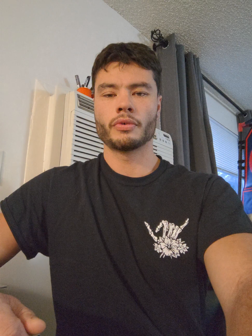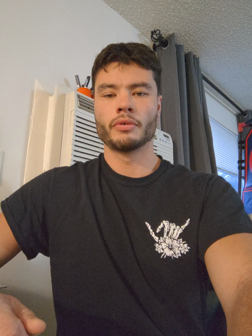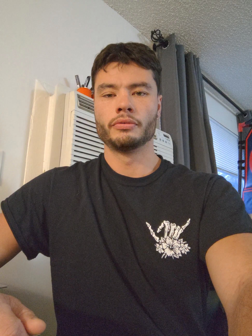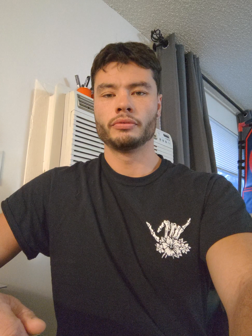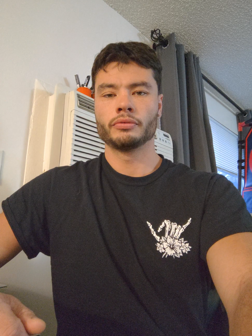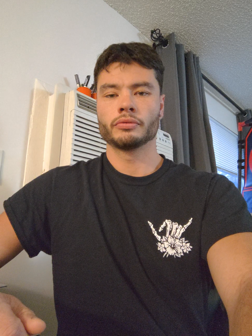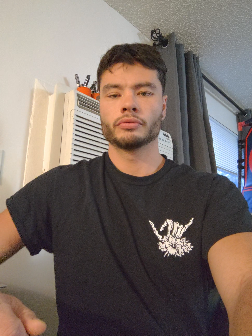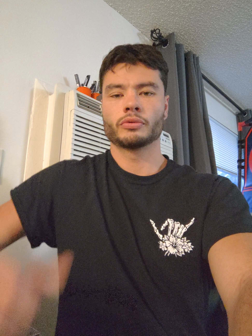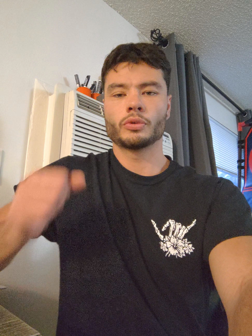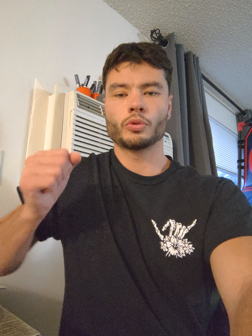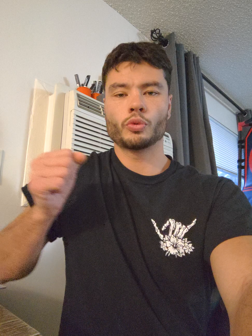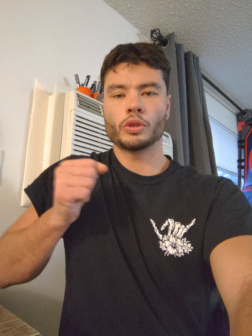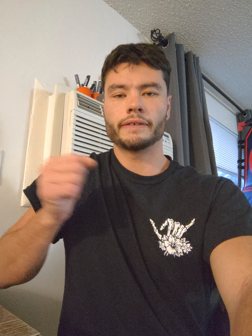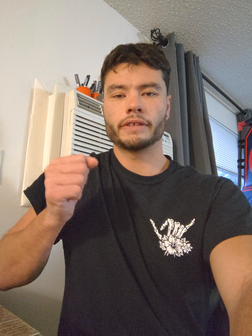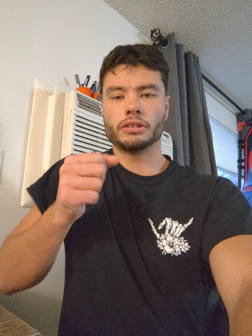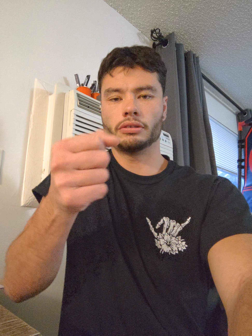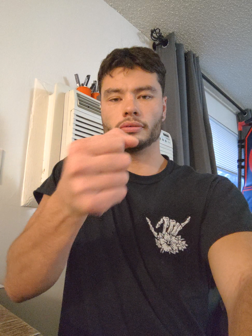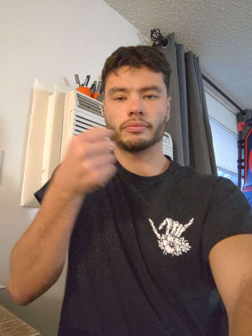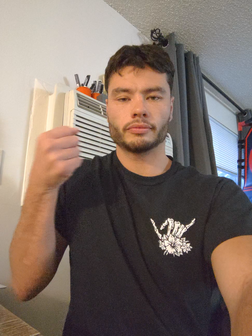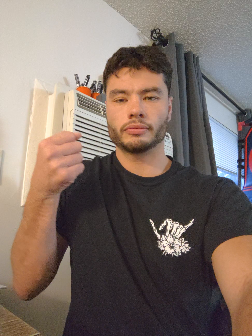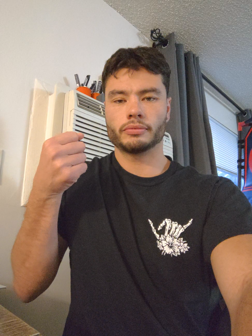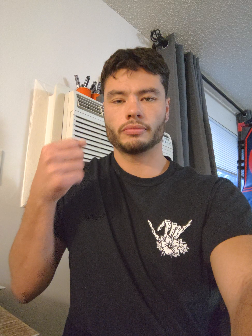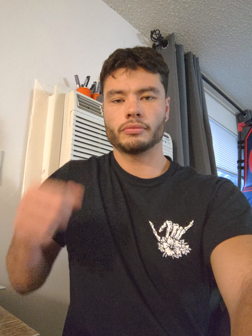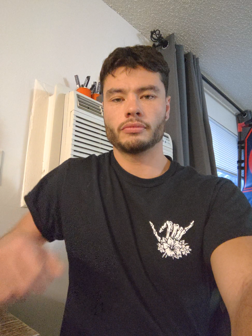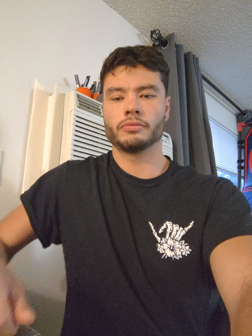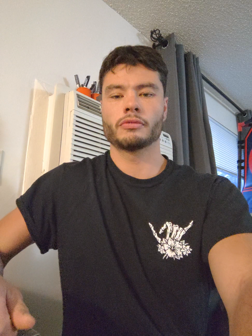refrigerator